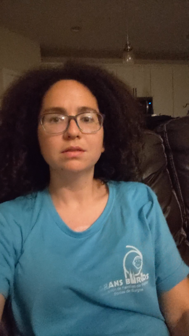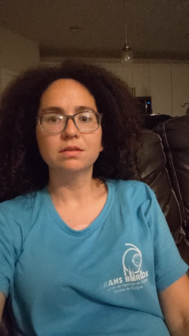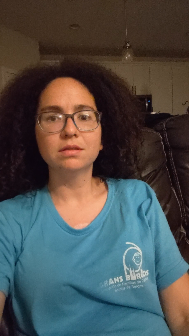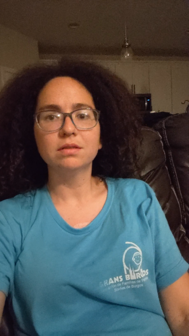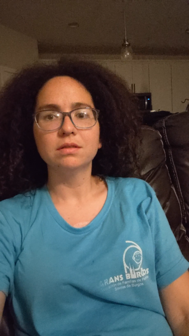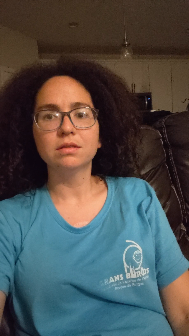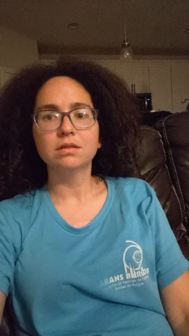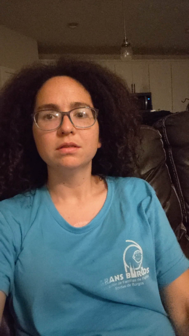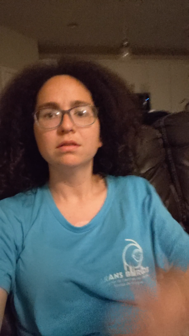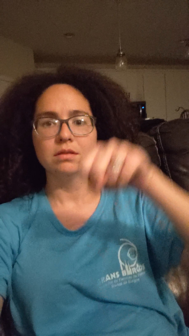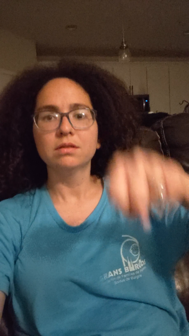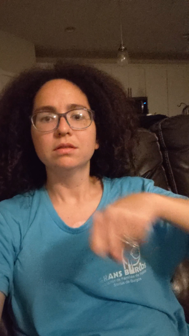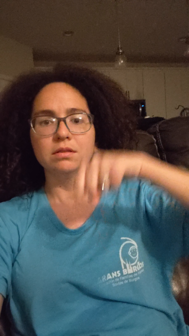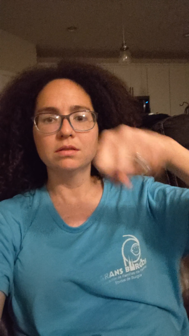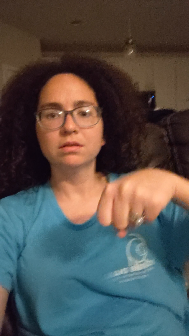bicycle